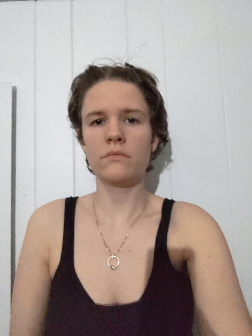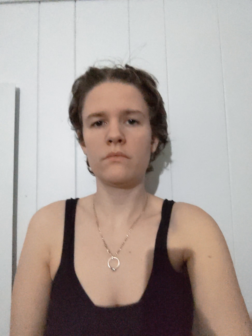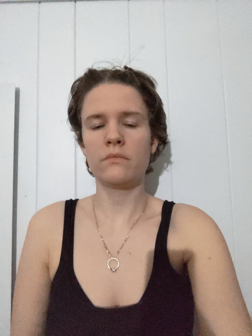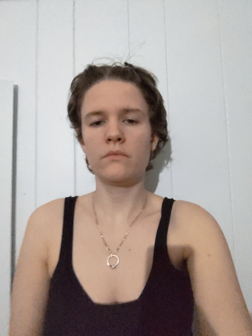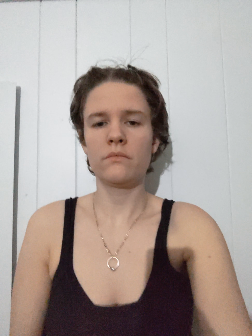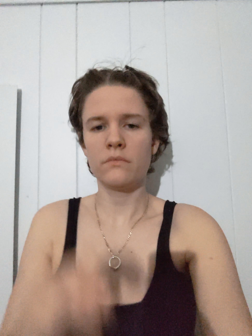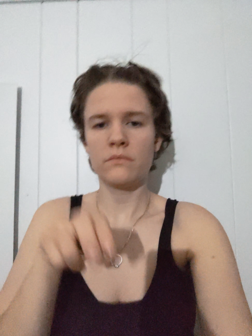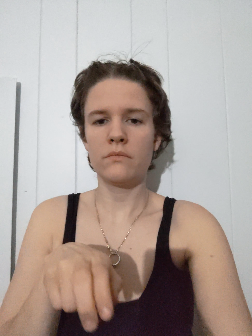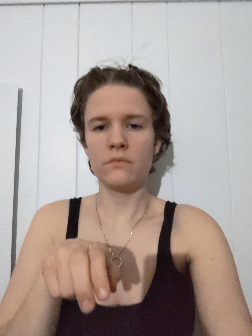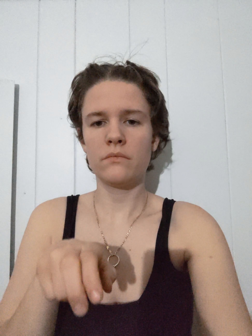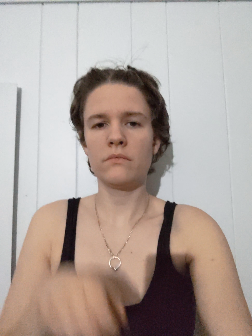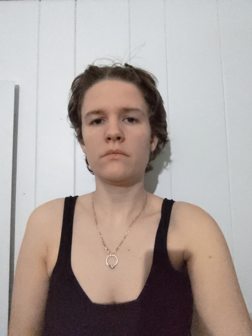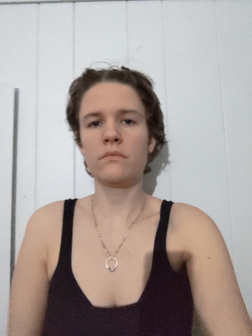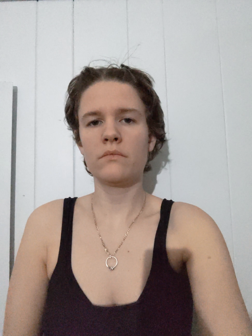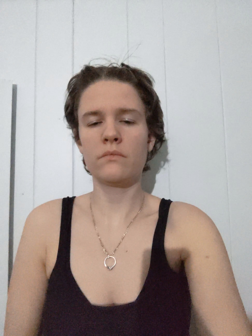chair